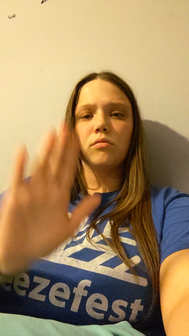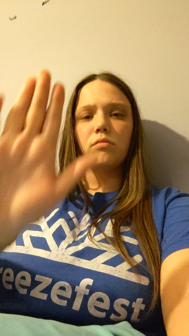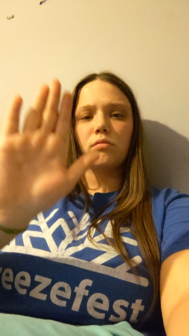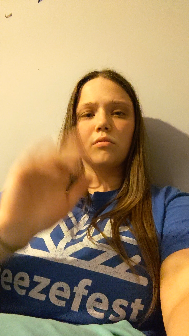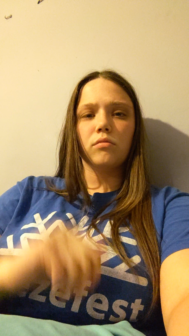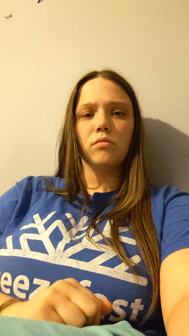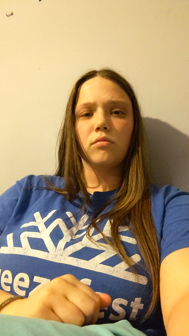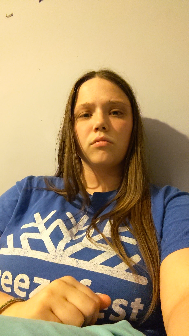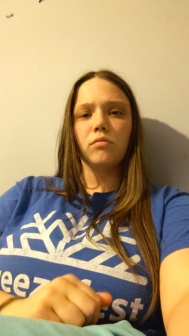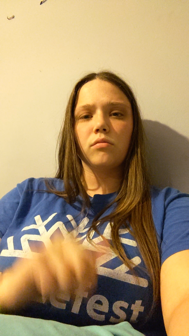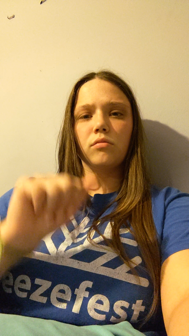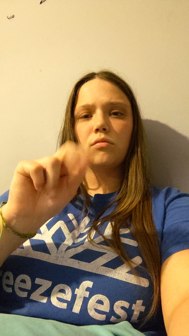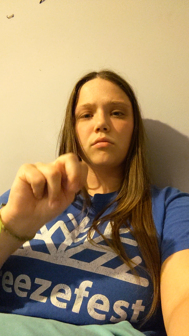an